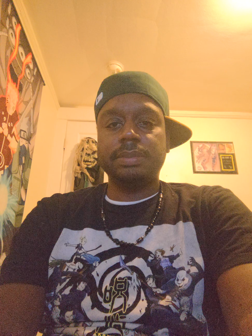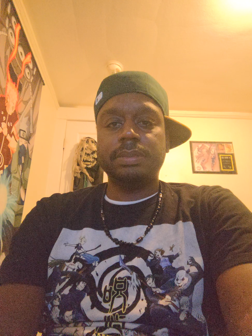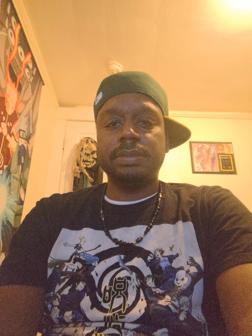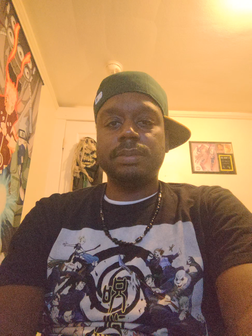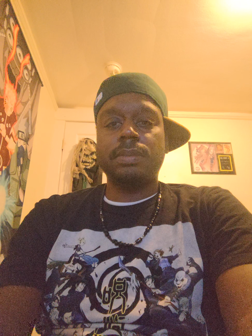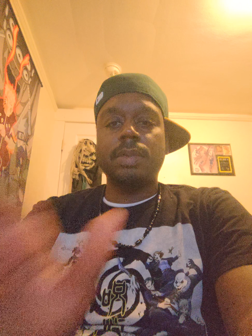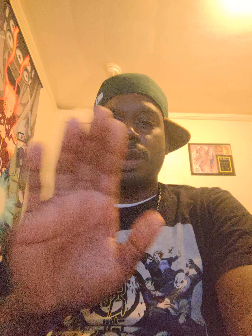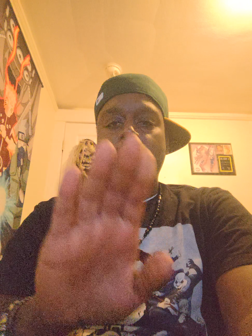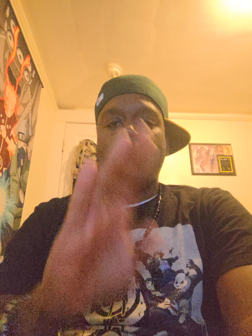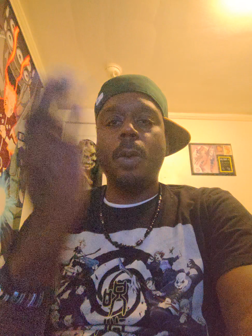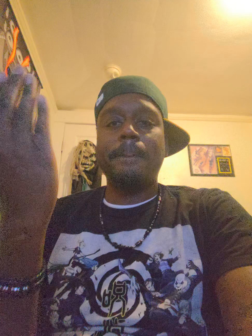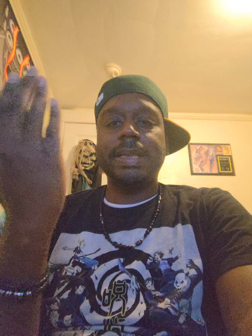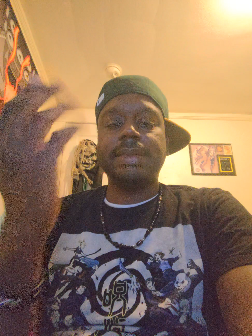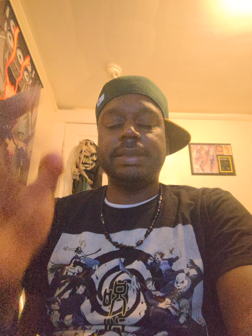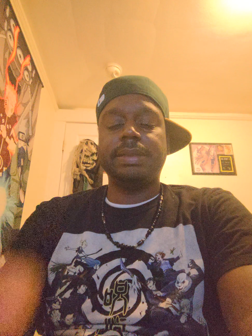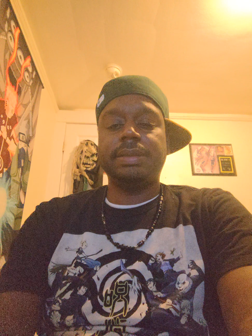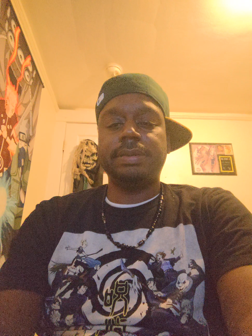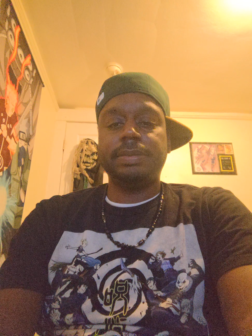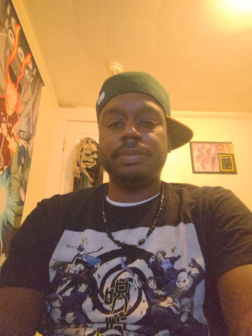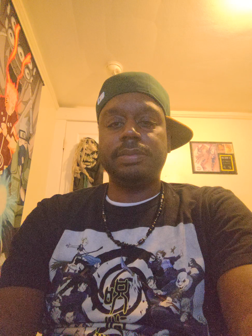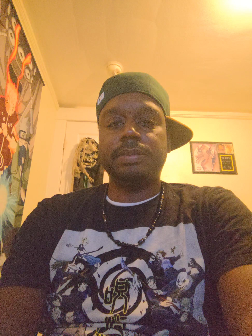open